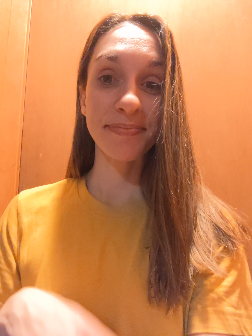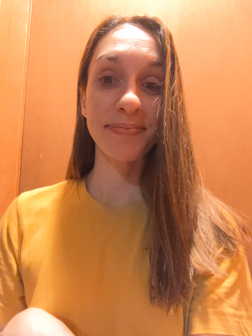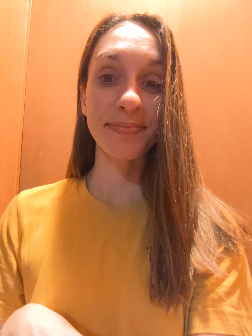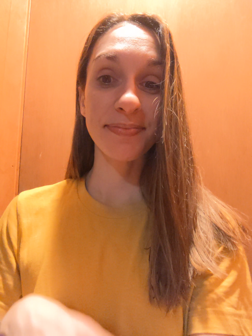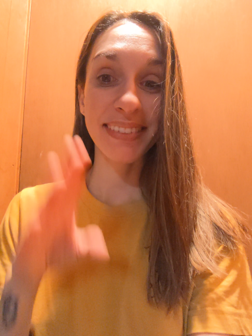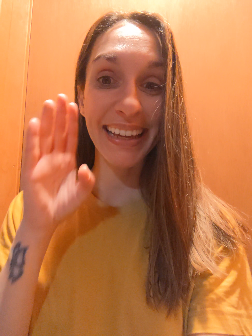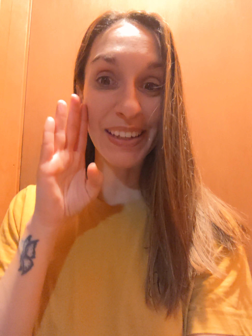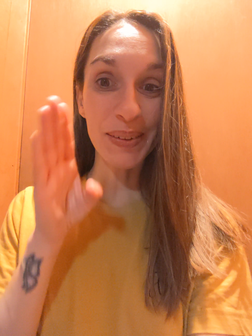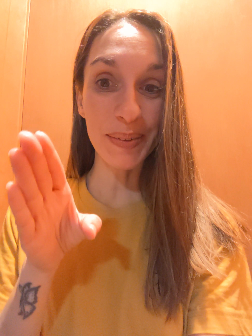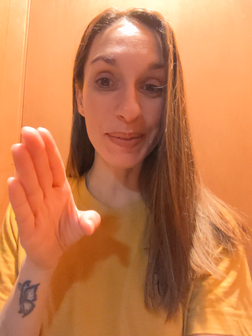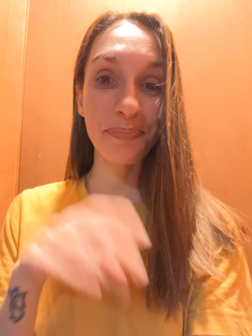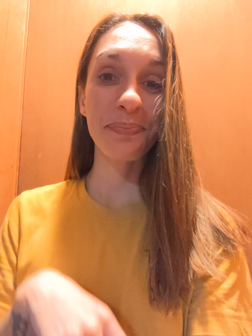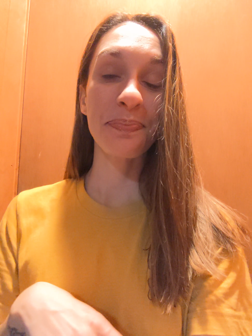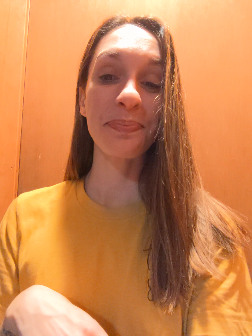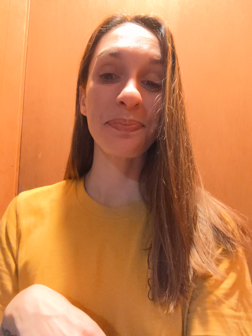hello